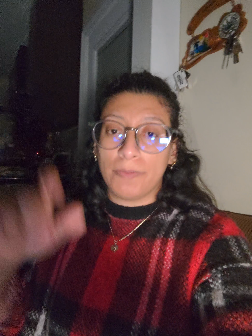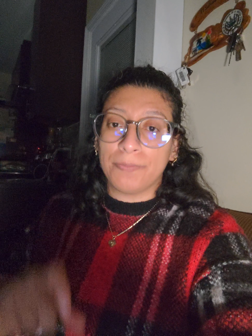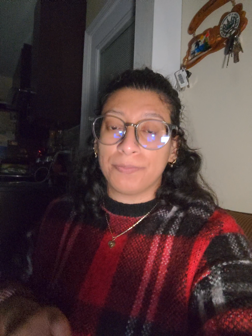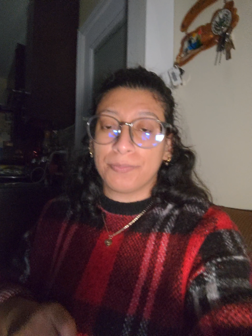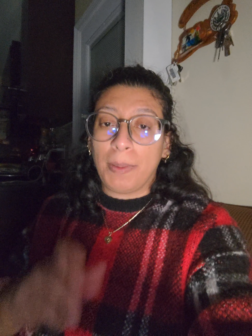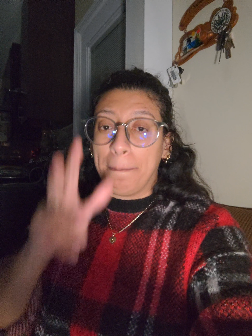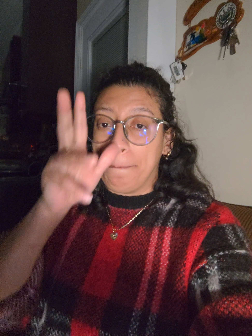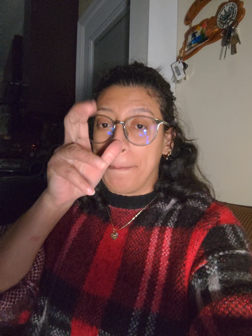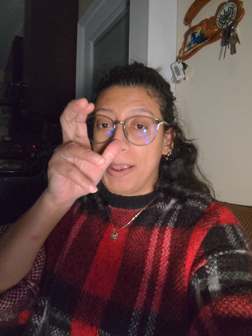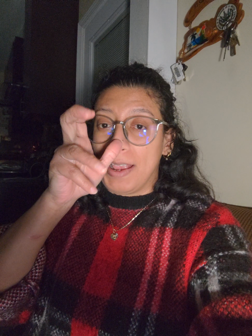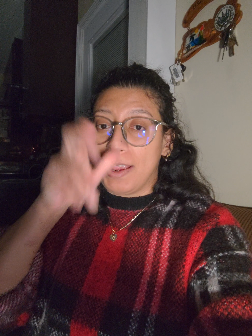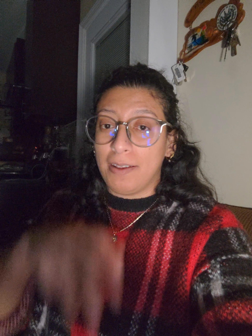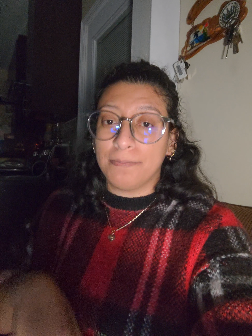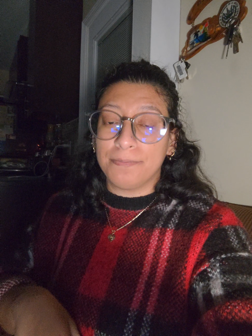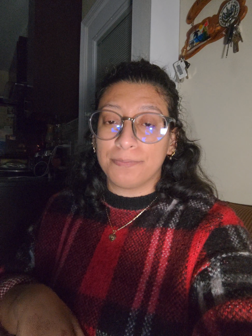bug